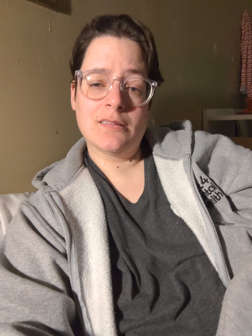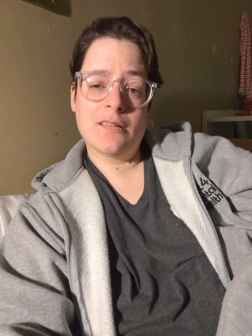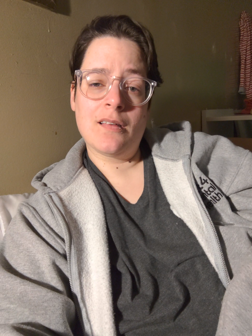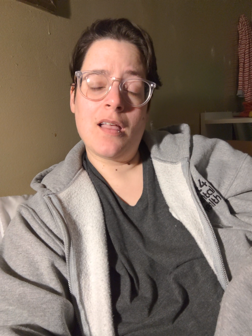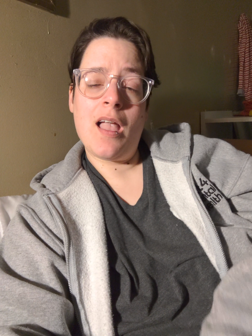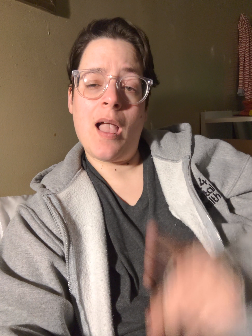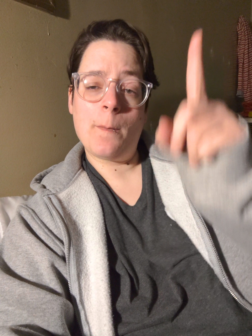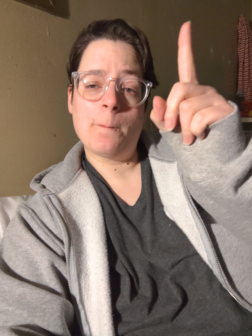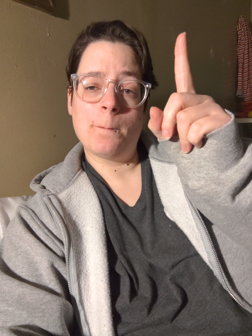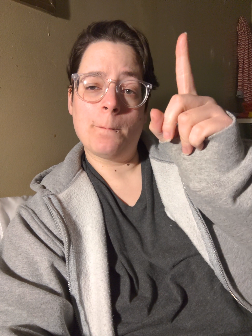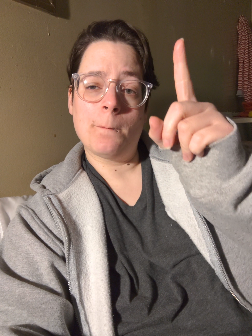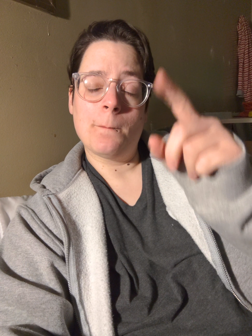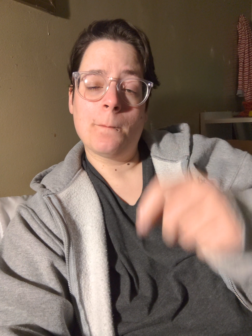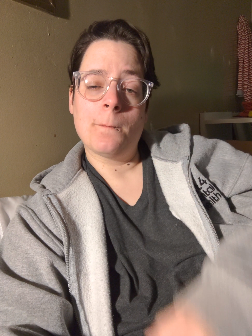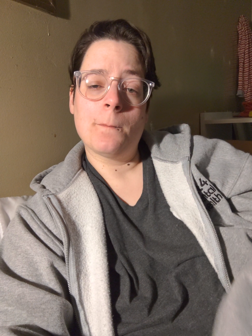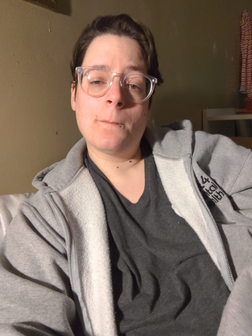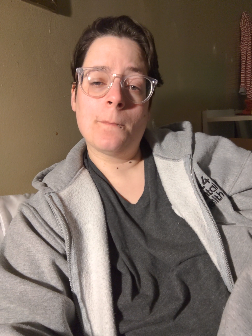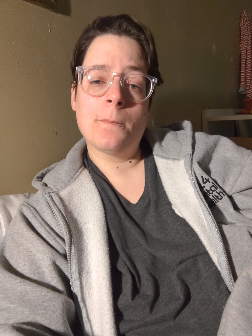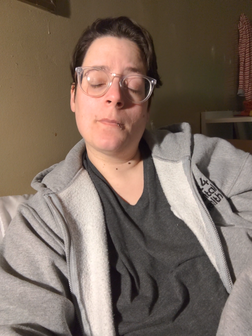up